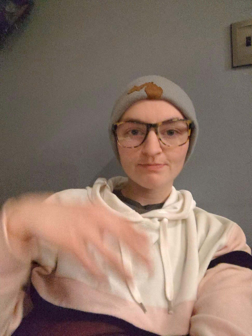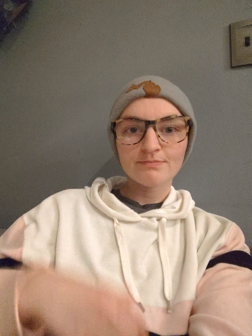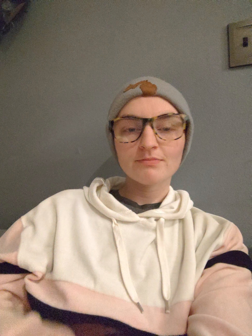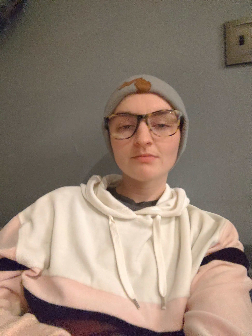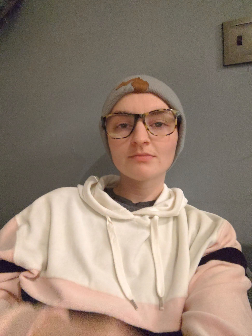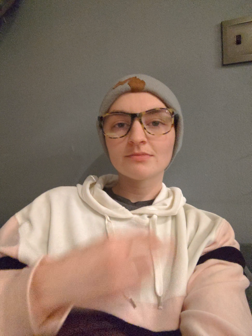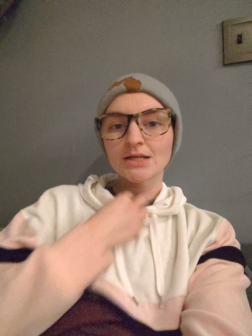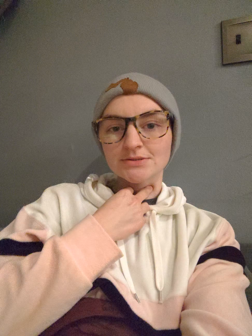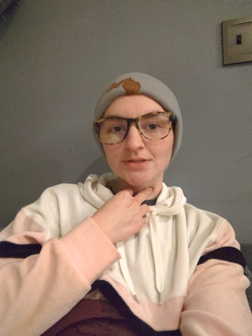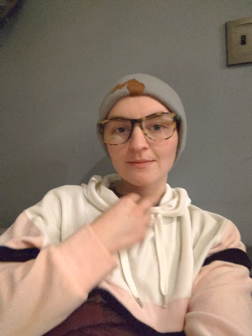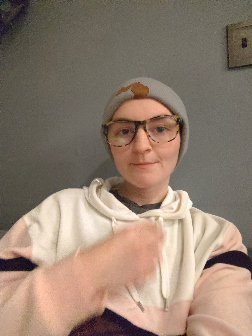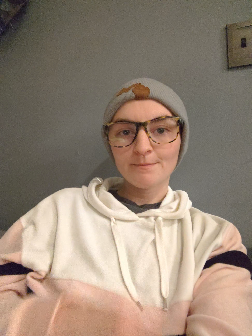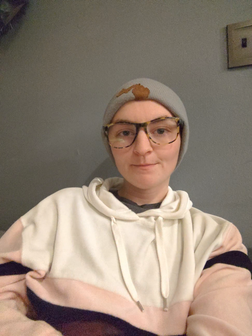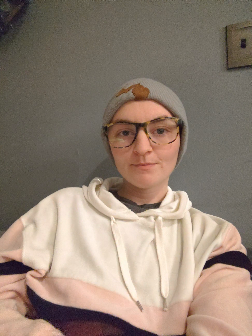stuck